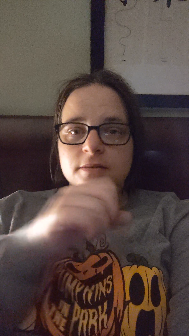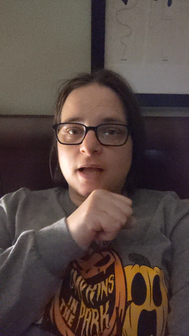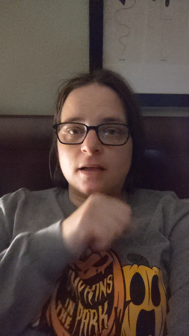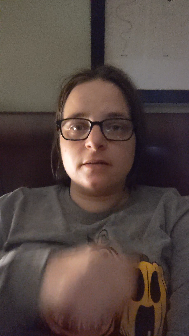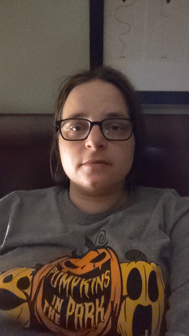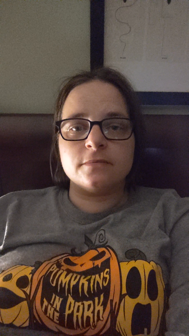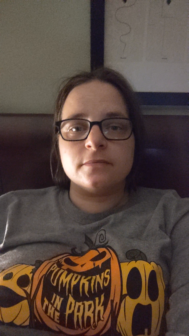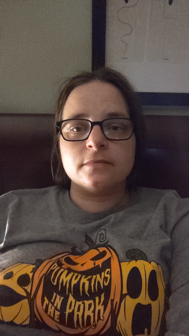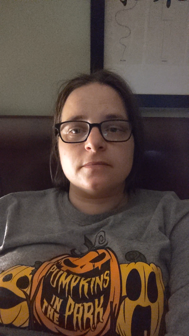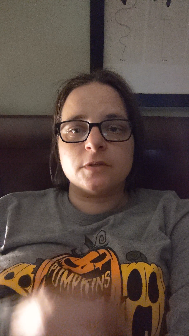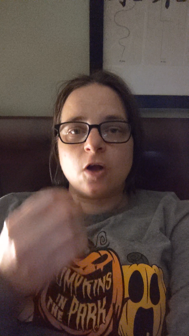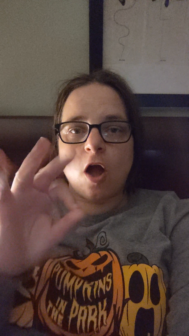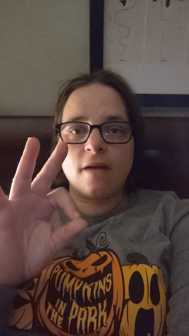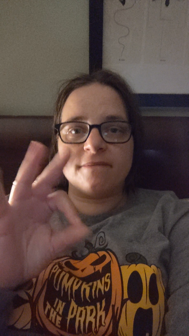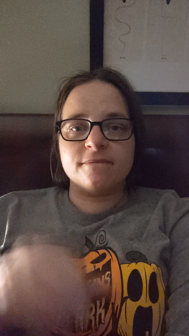of